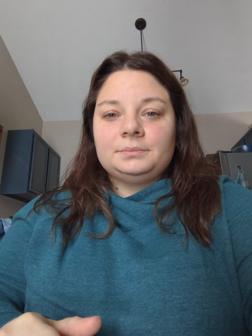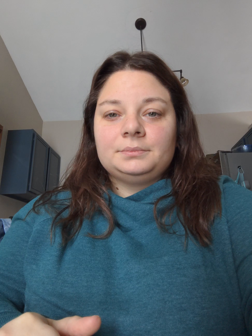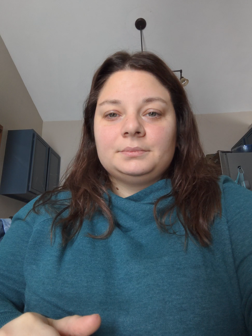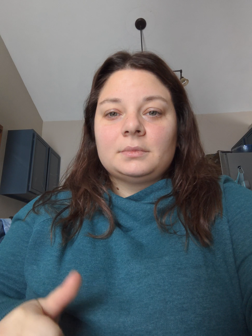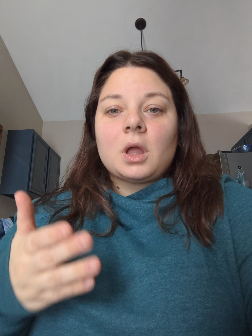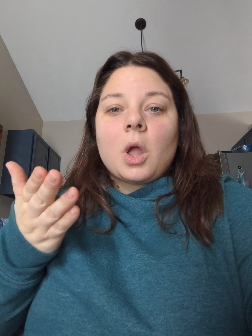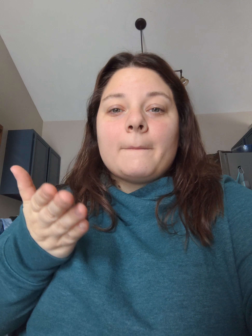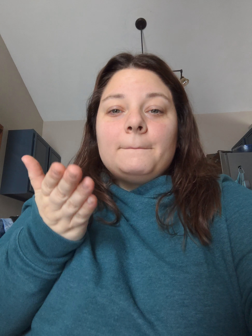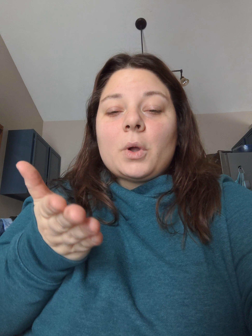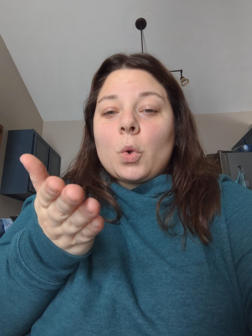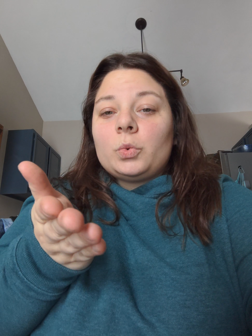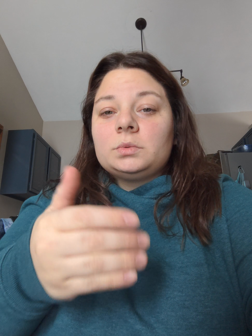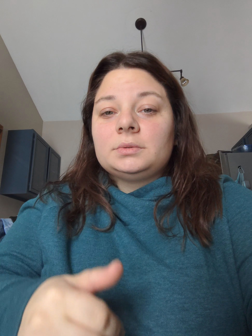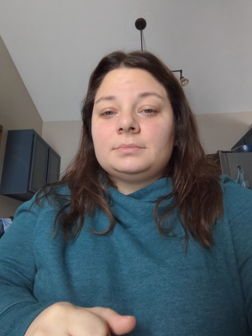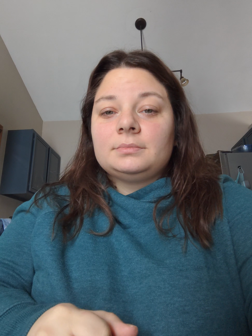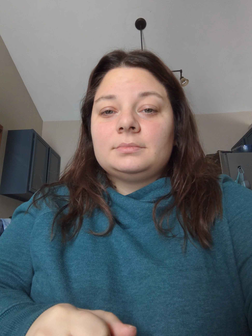boat